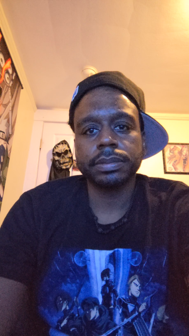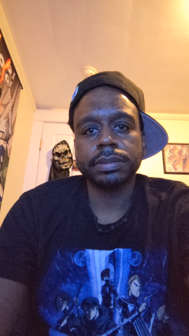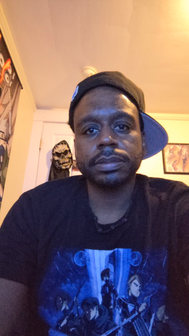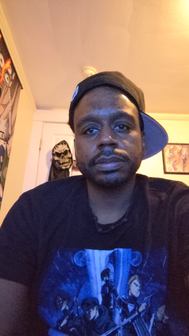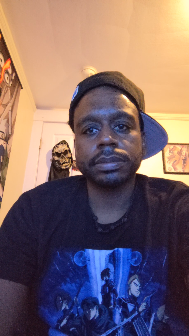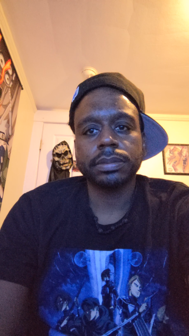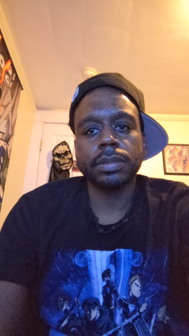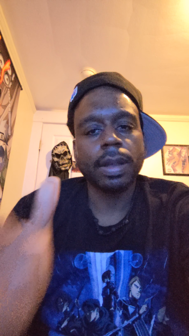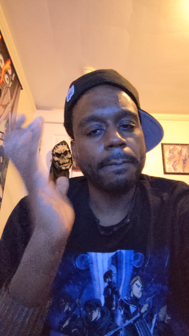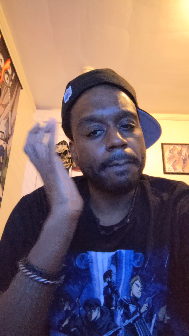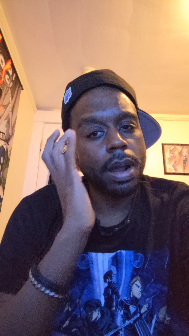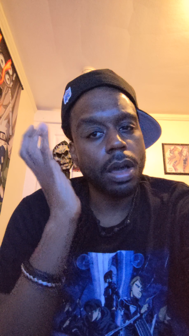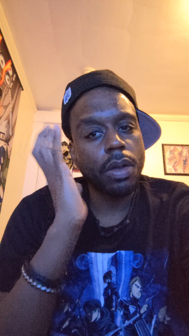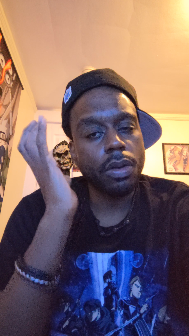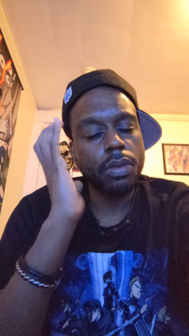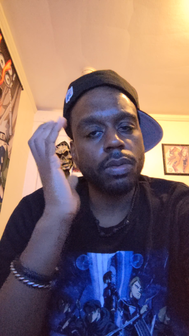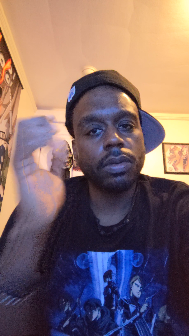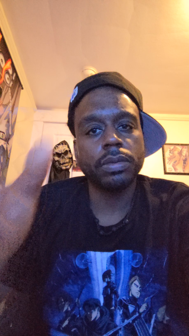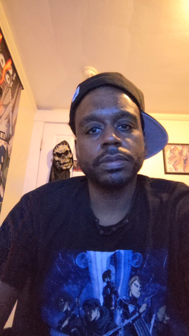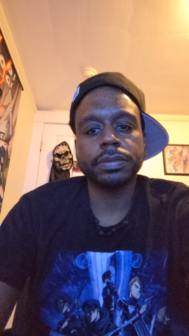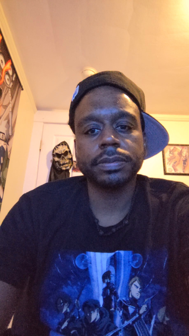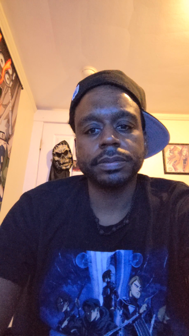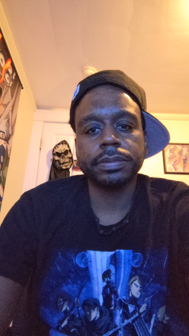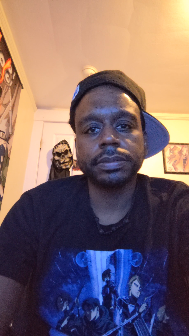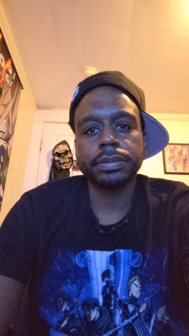pillow